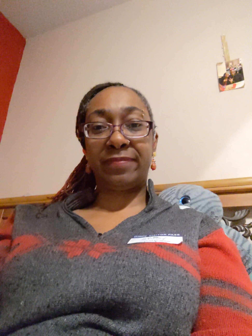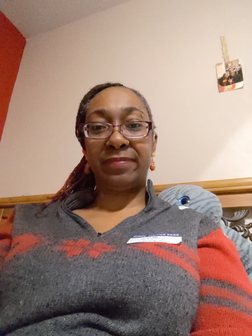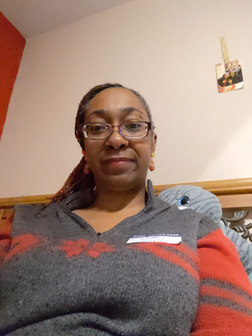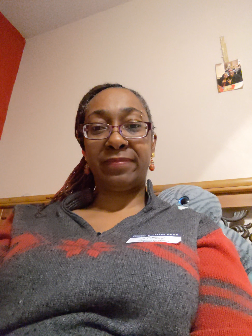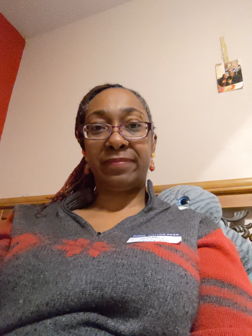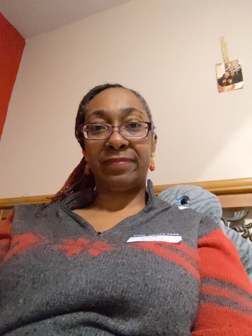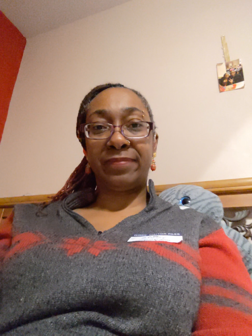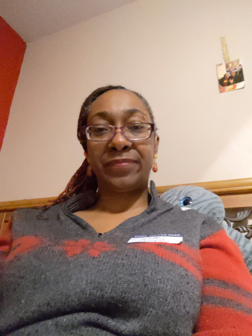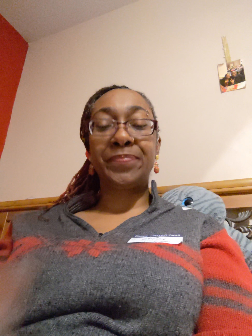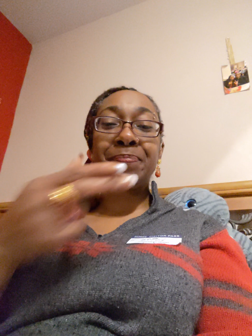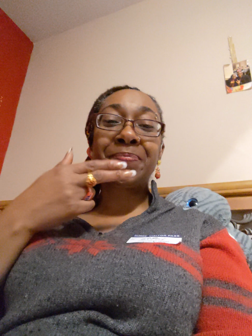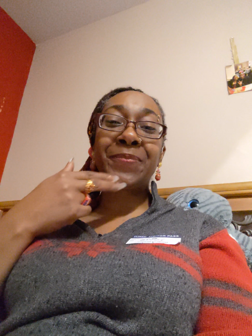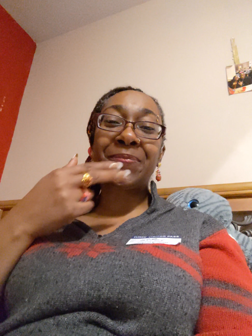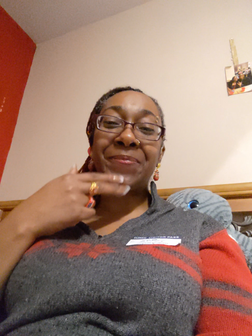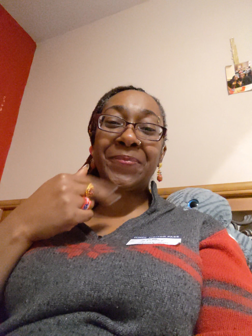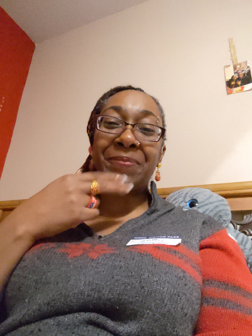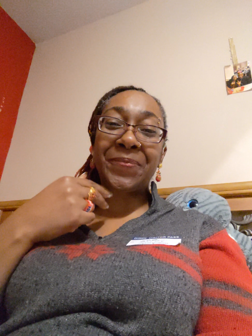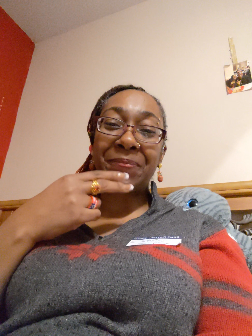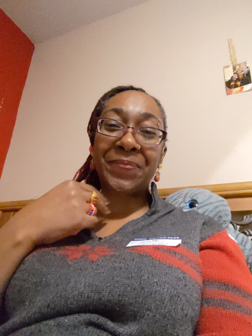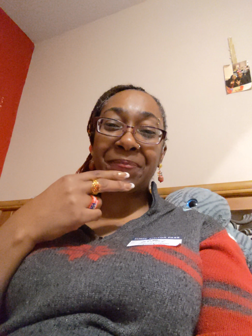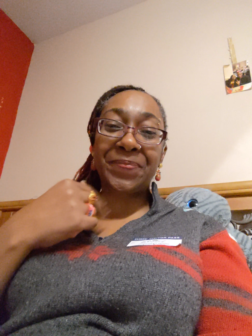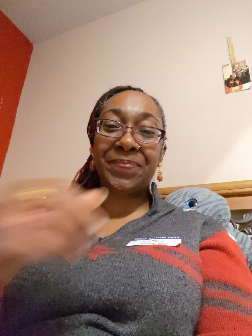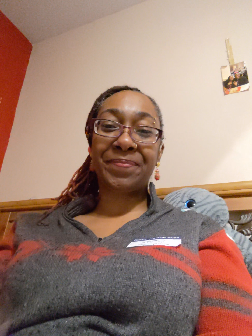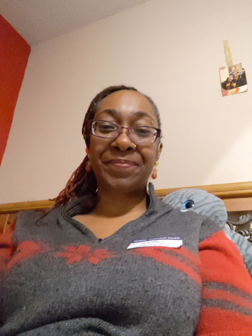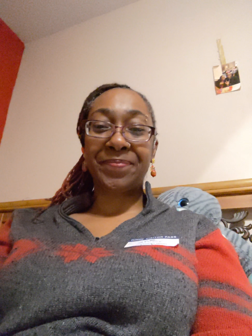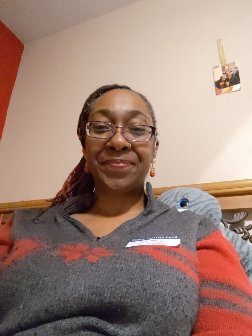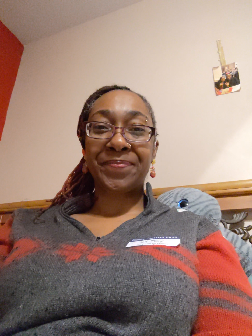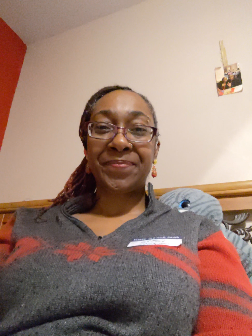cute